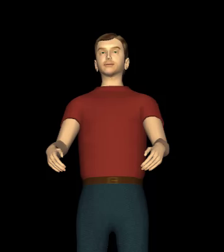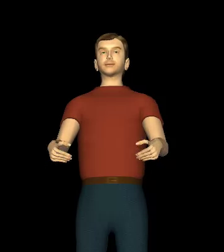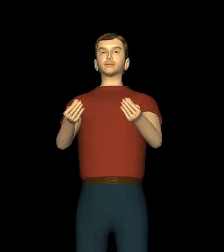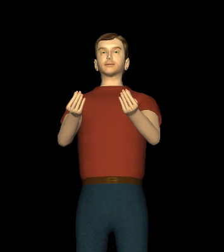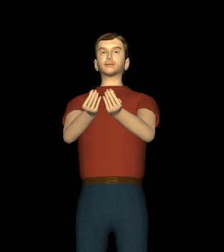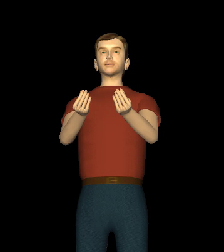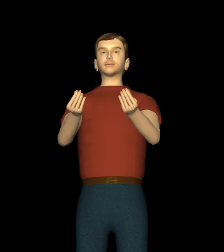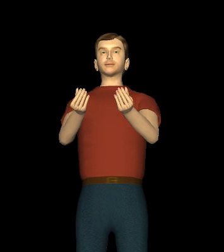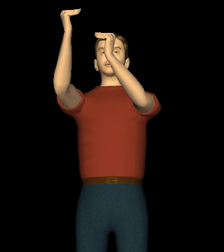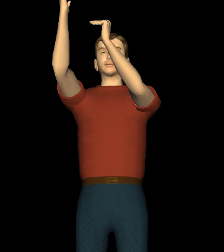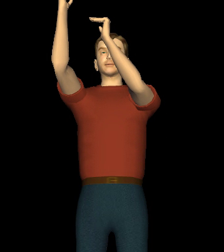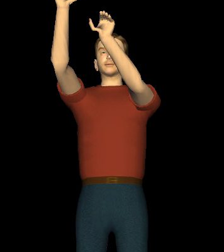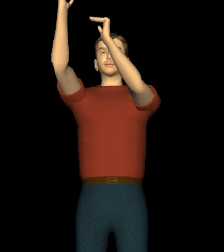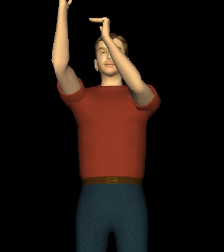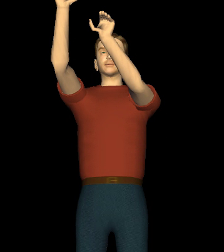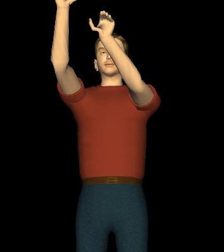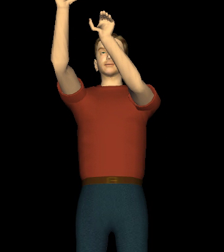أجنبي